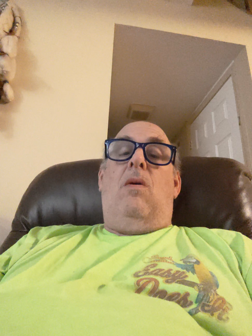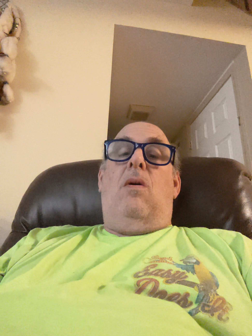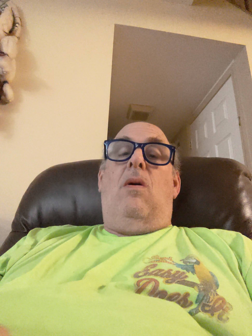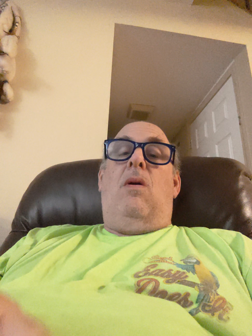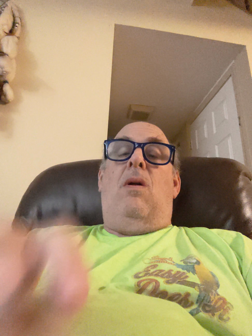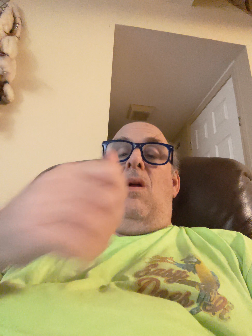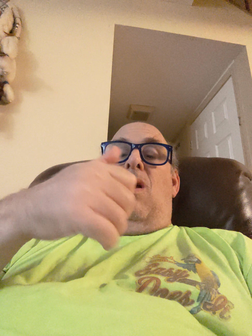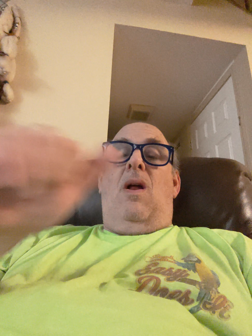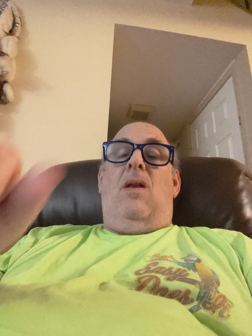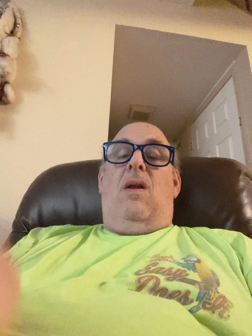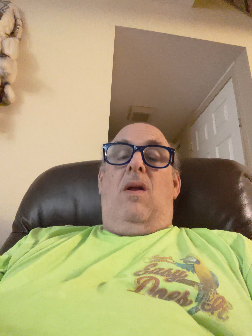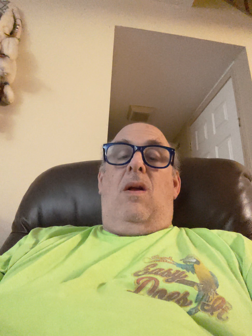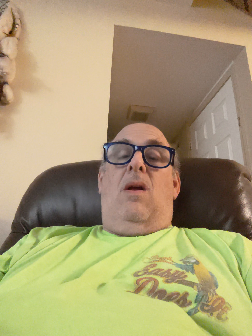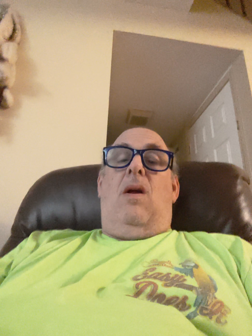any